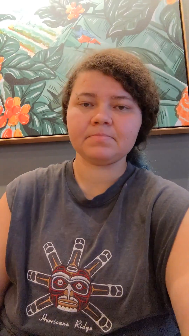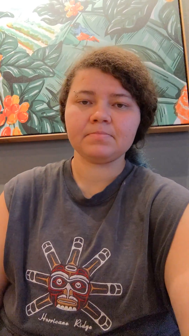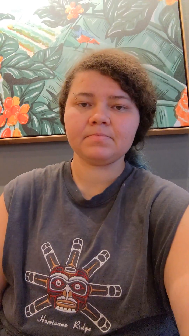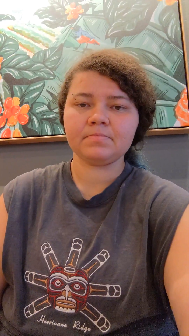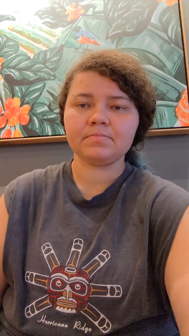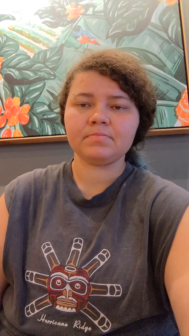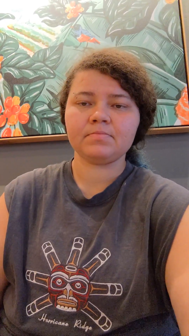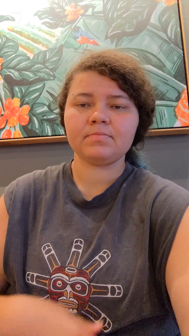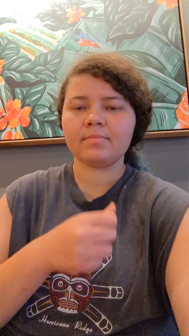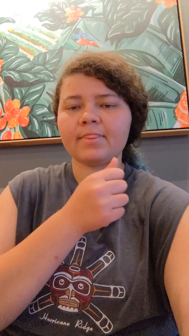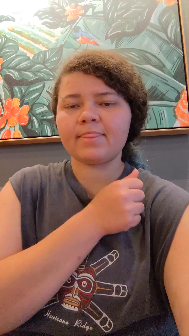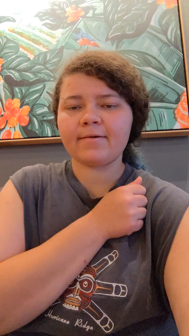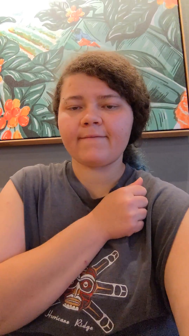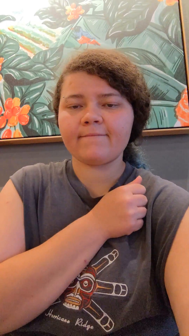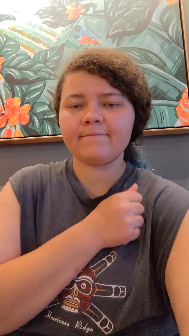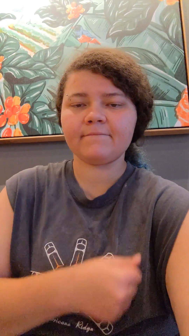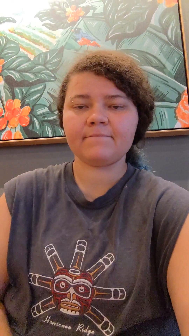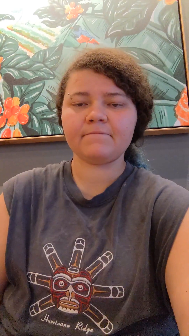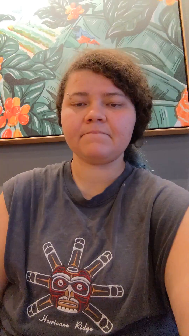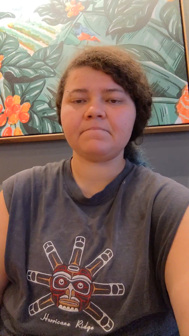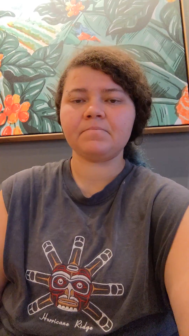love